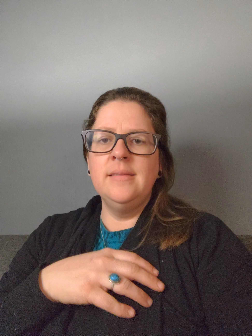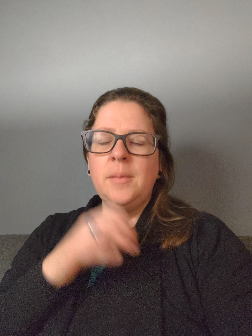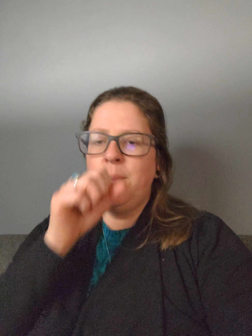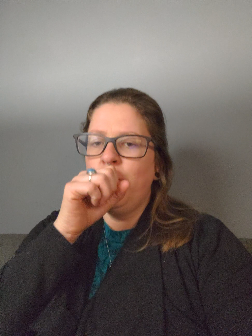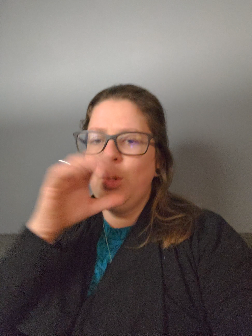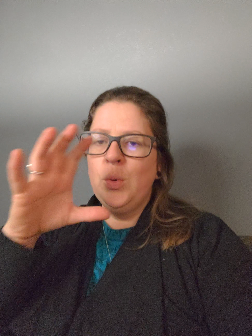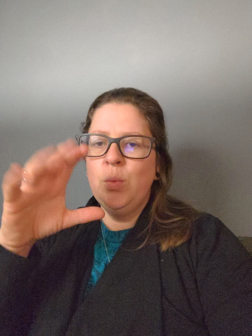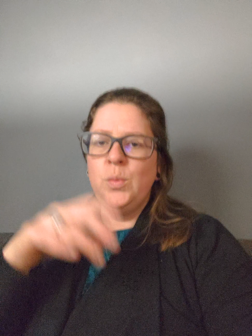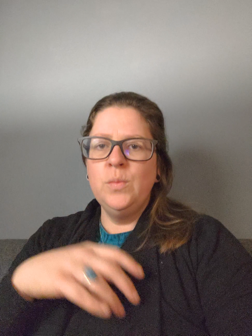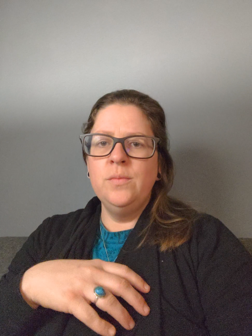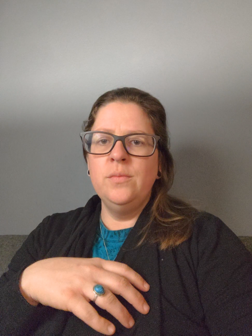balloon